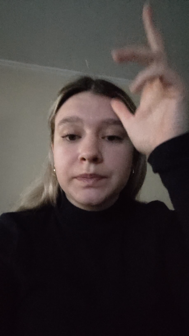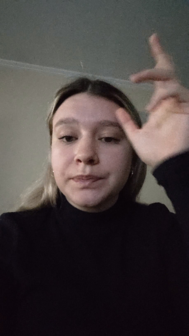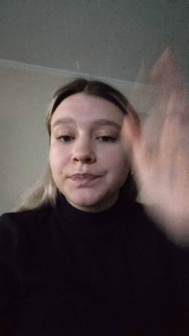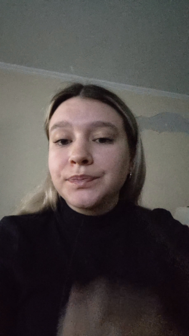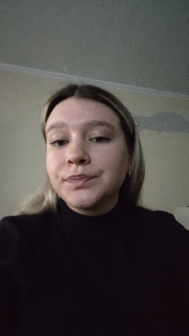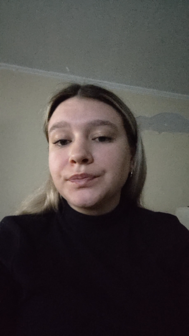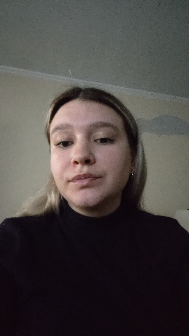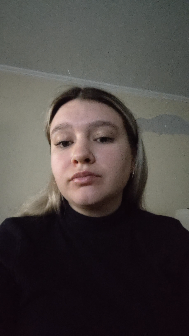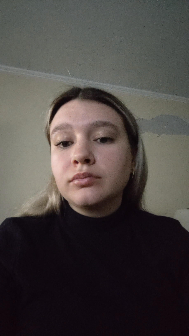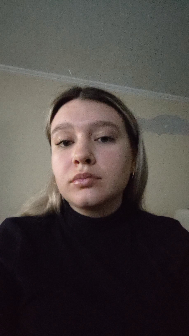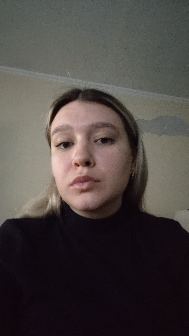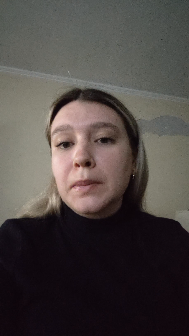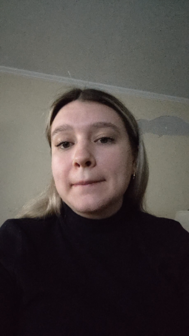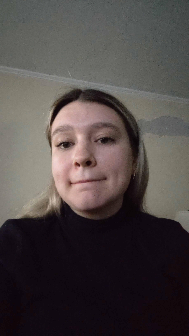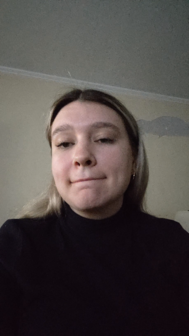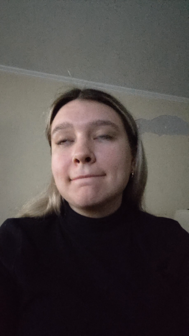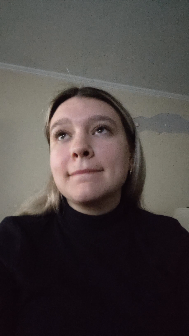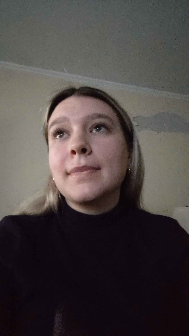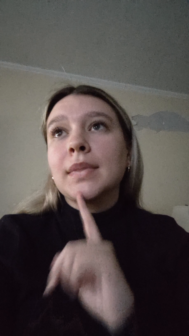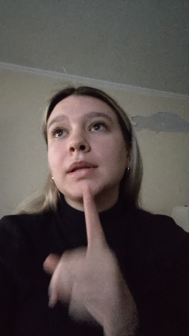is